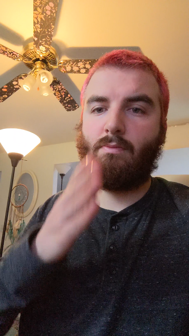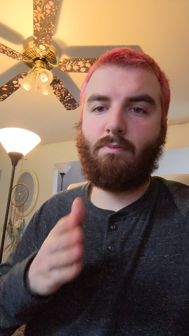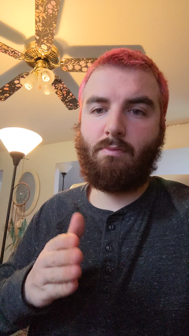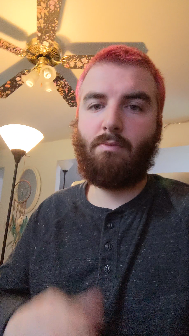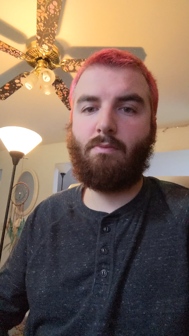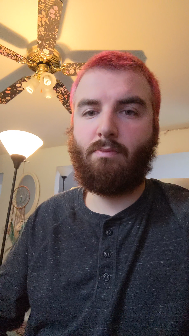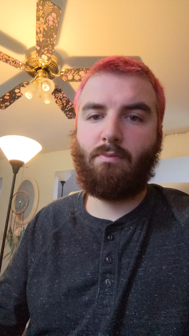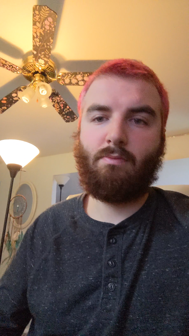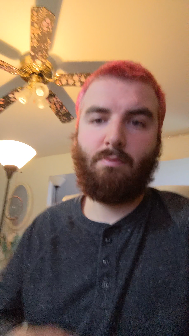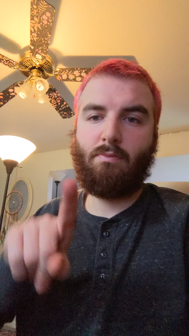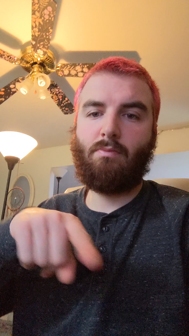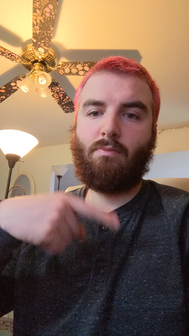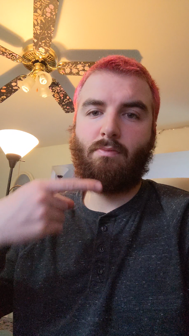long